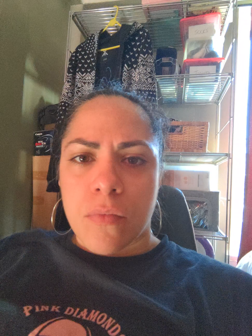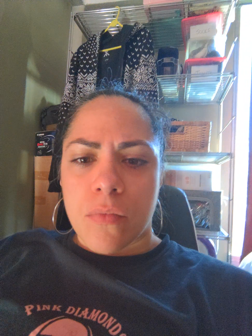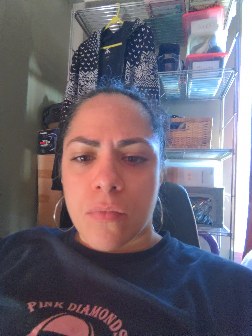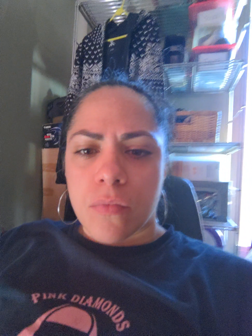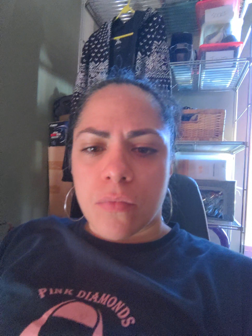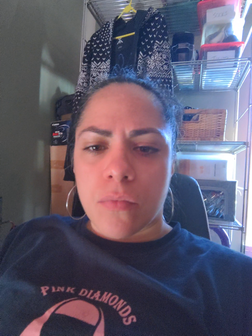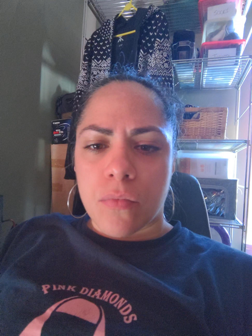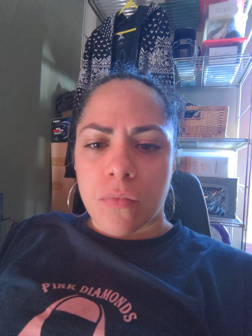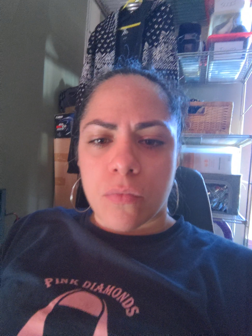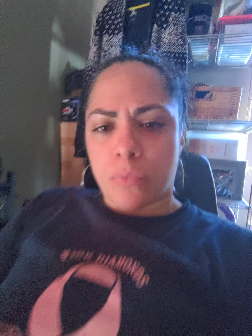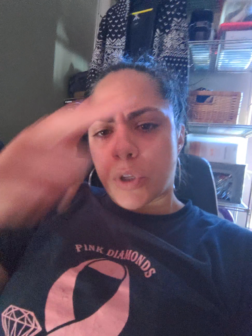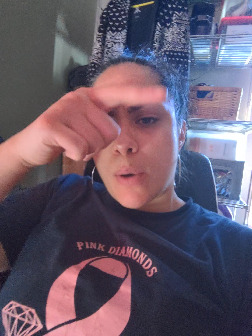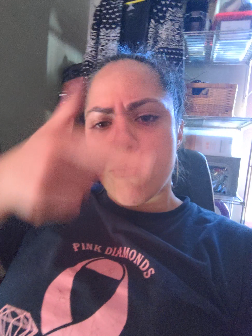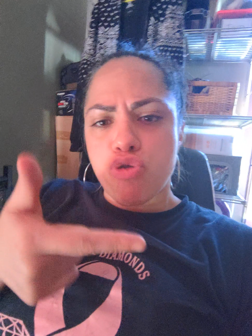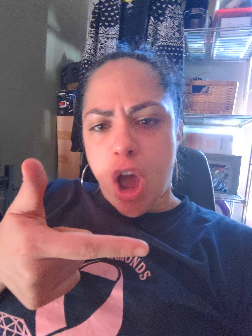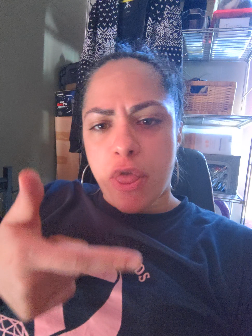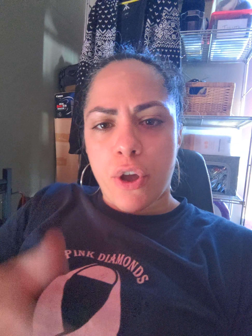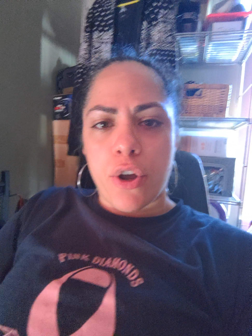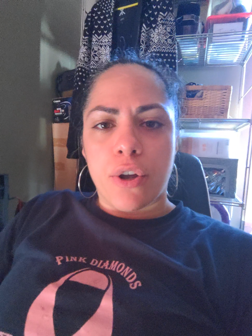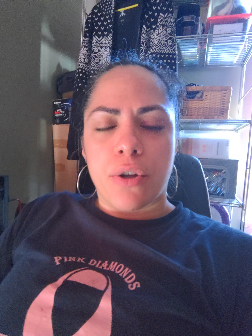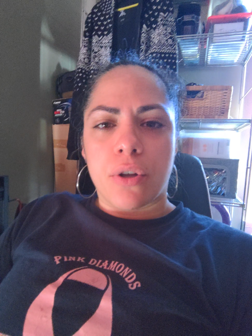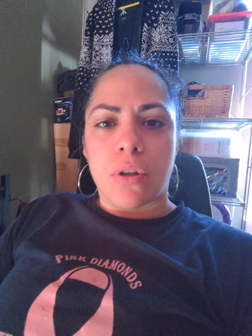brother